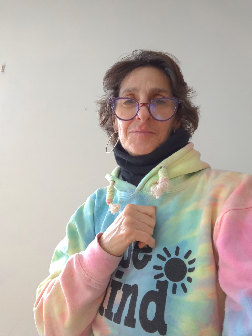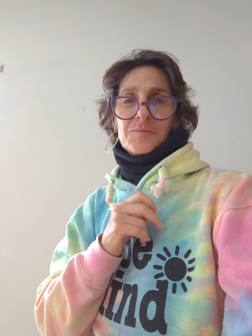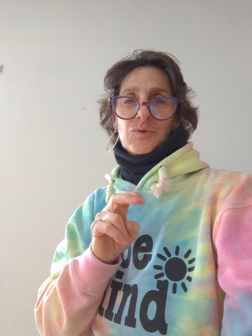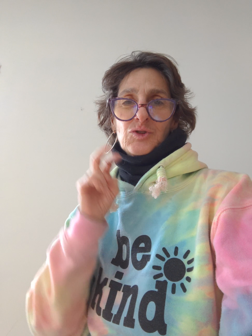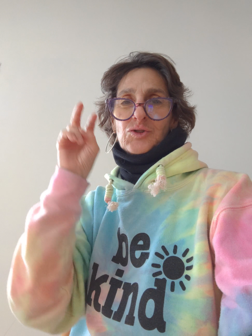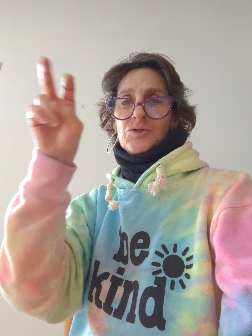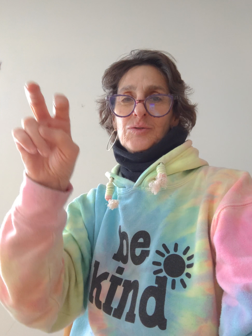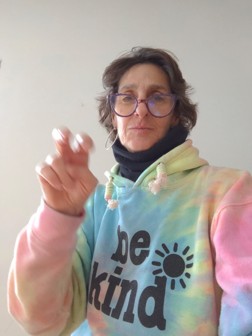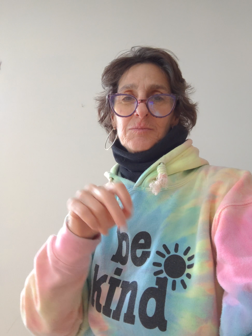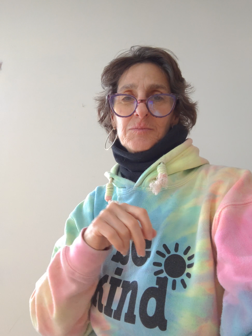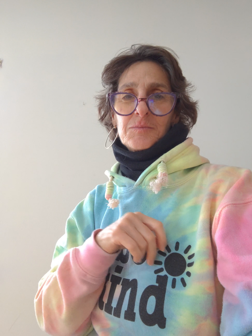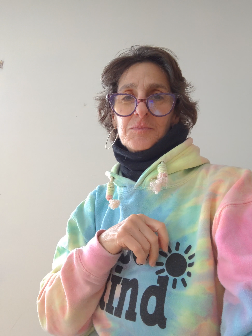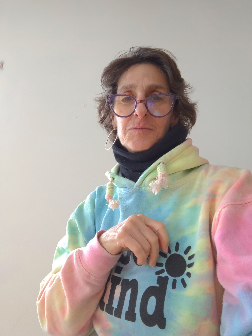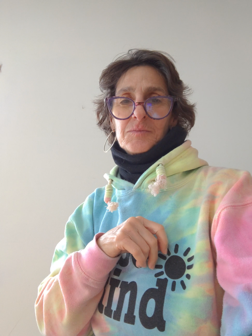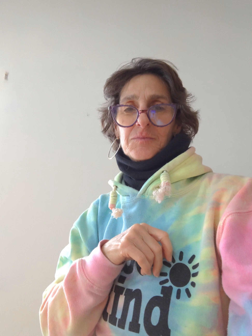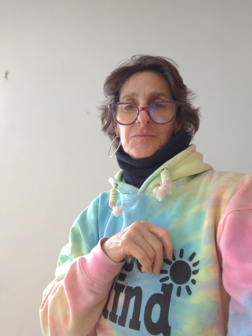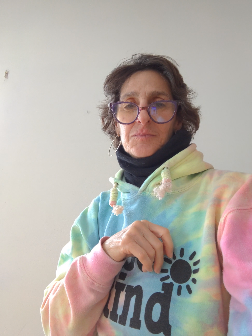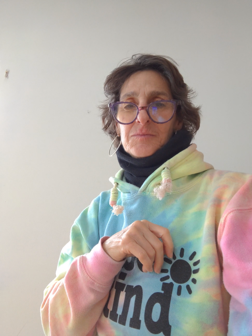jump